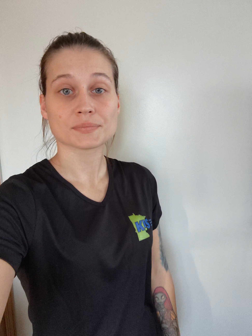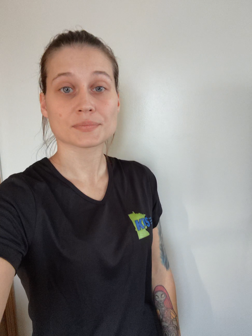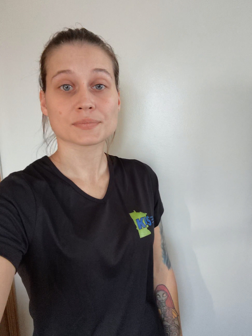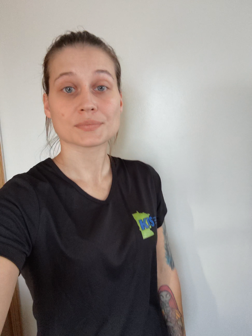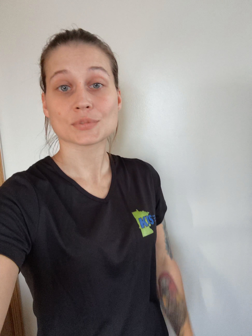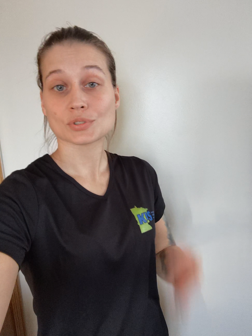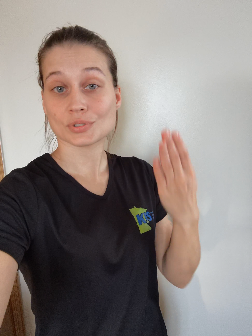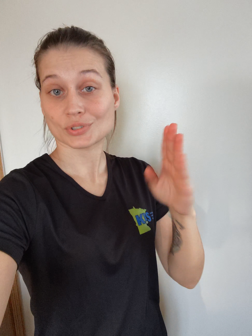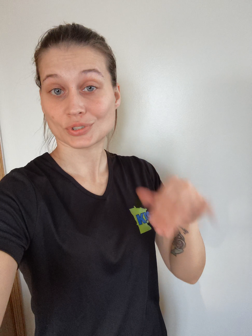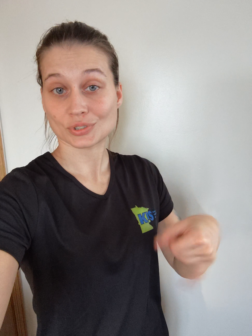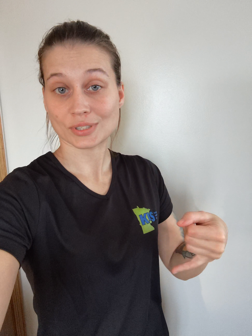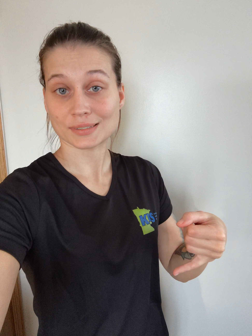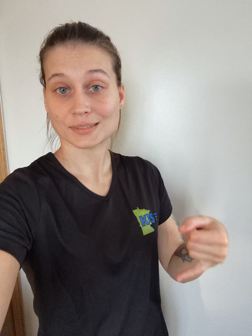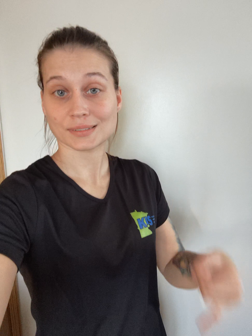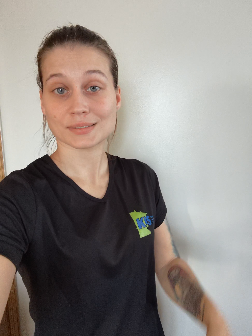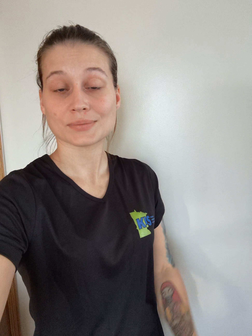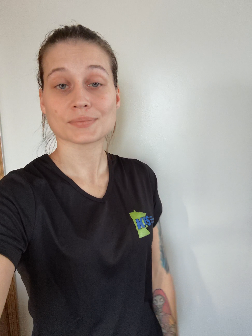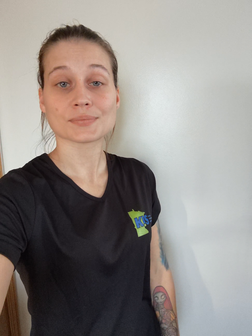jeans